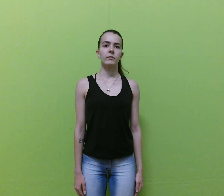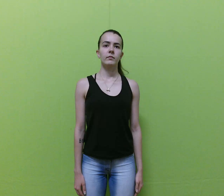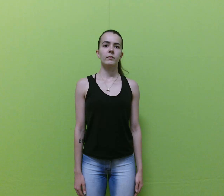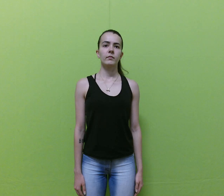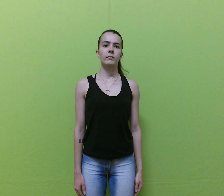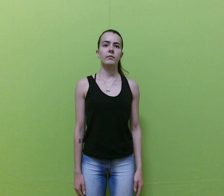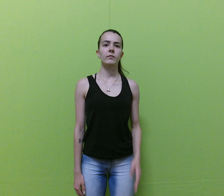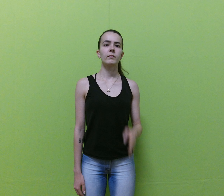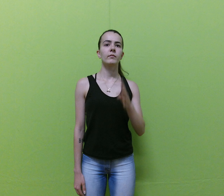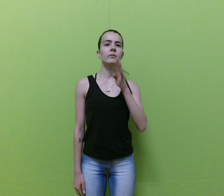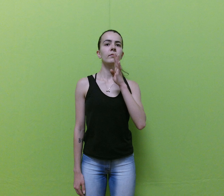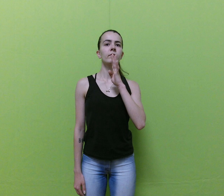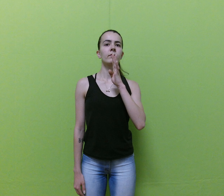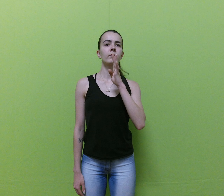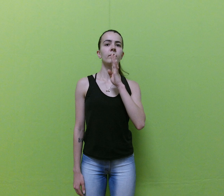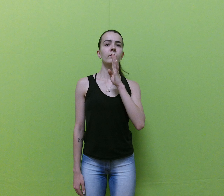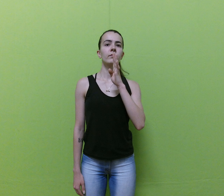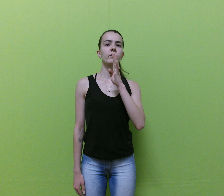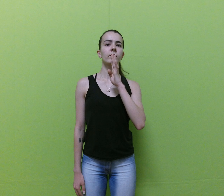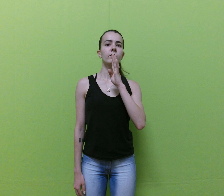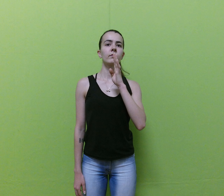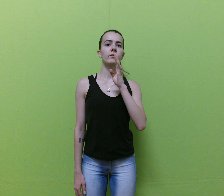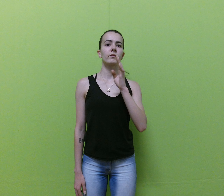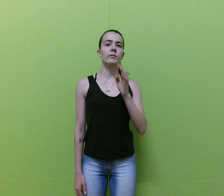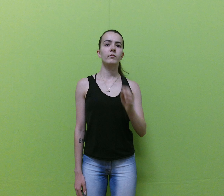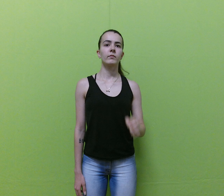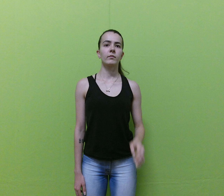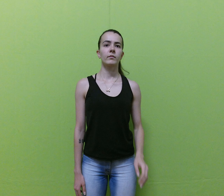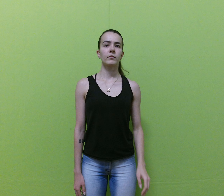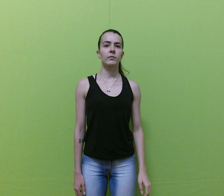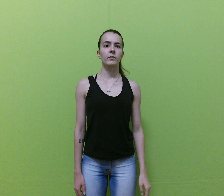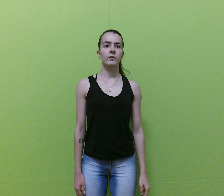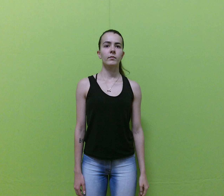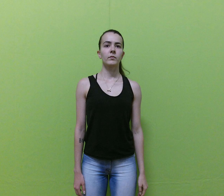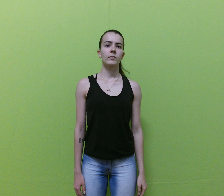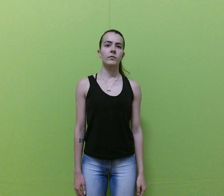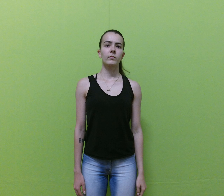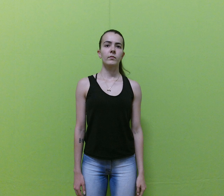conhecer